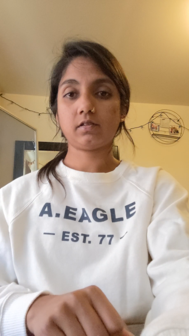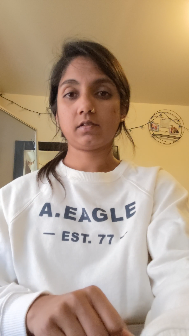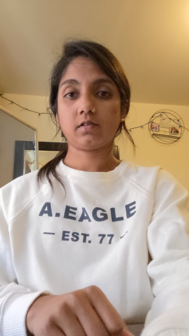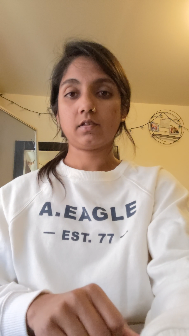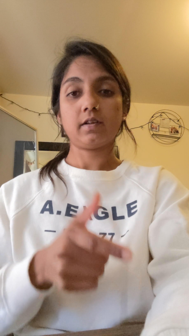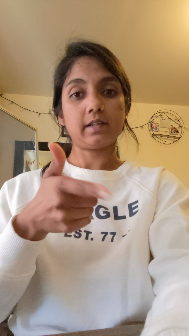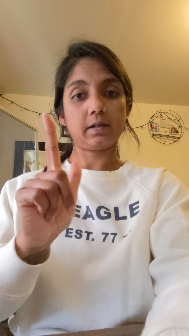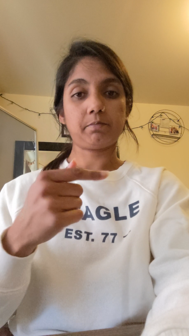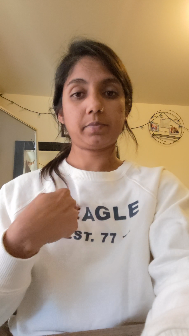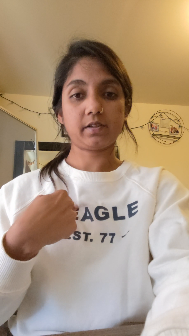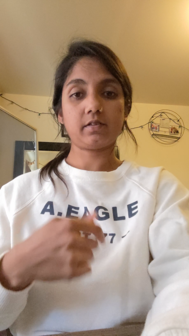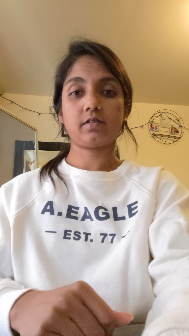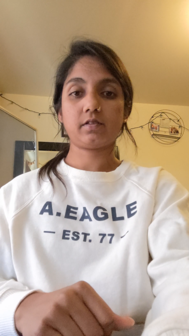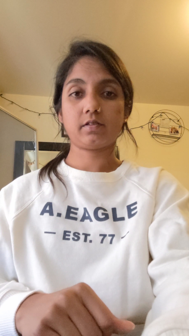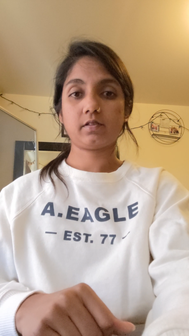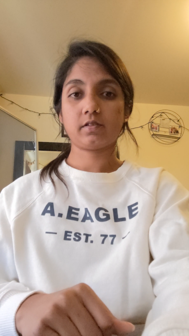let me